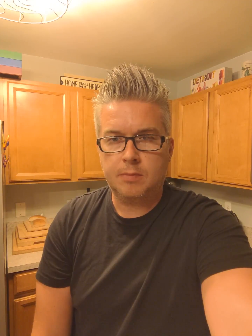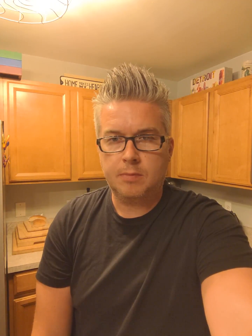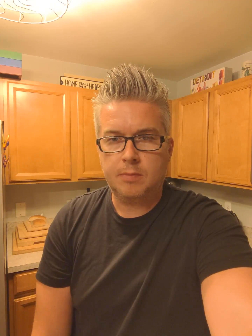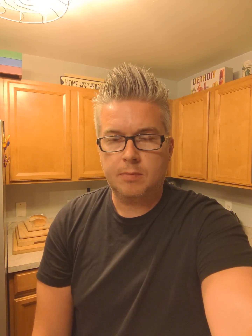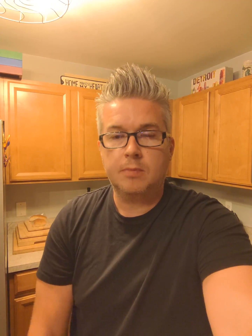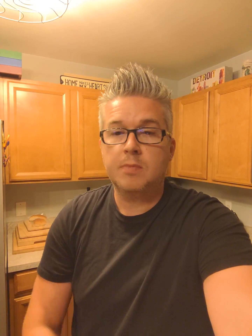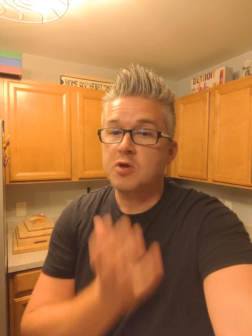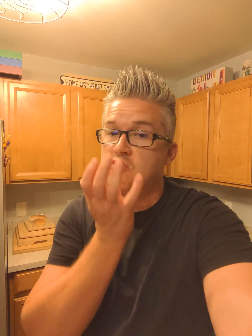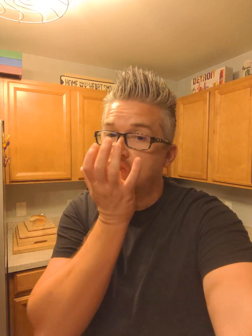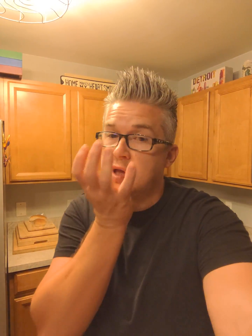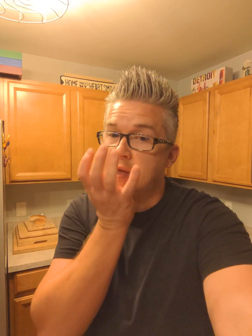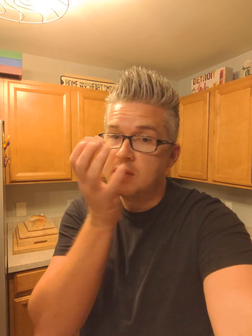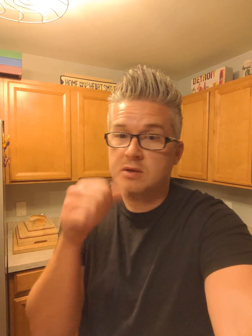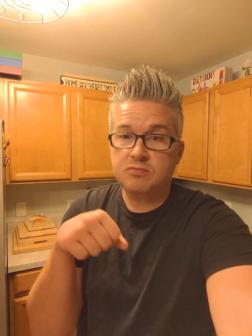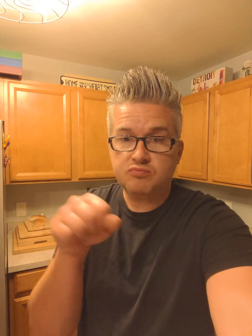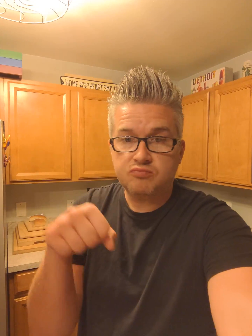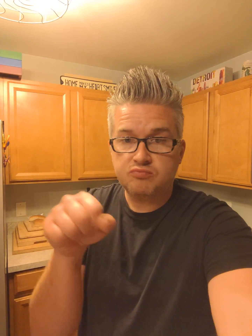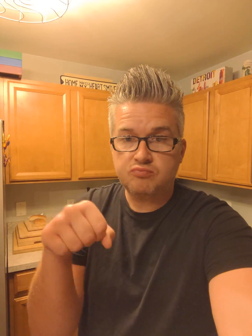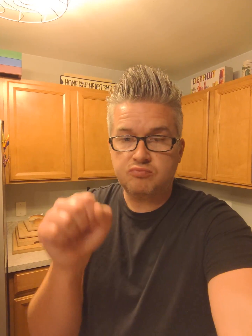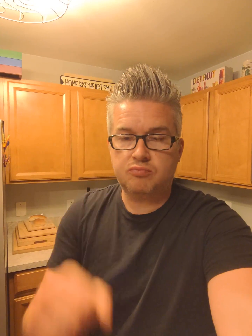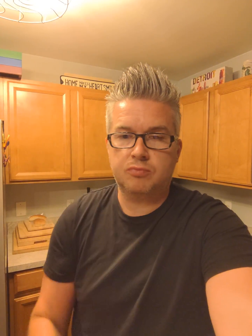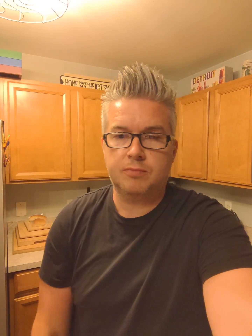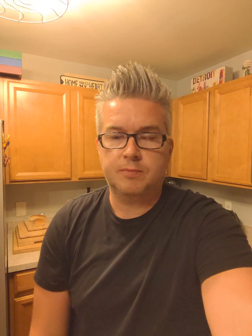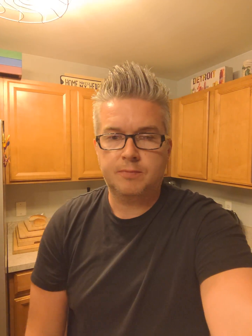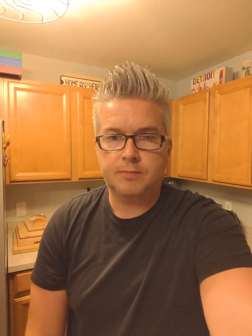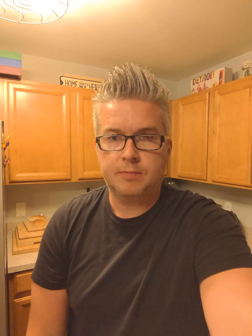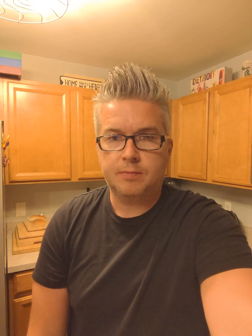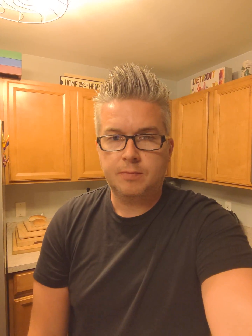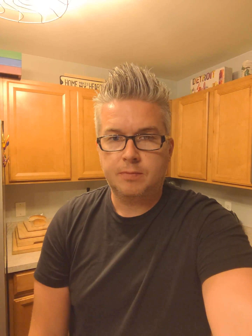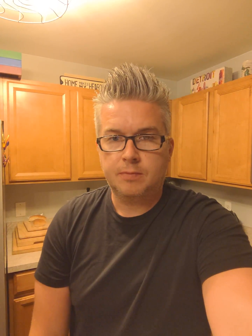lawn mower